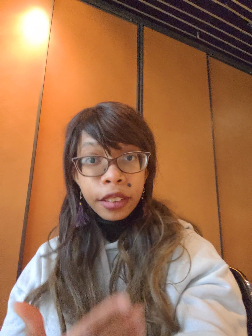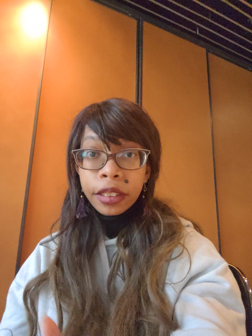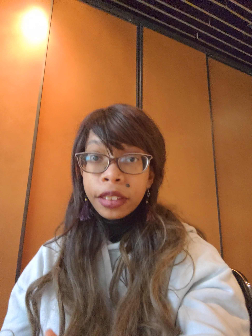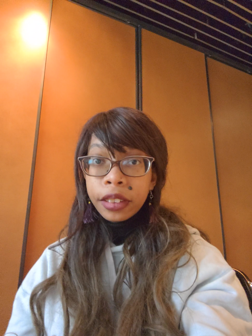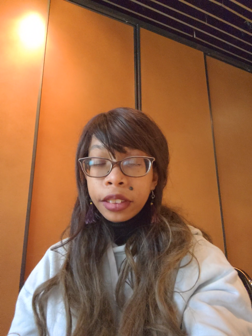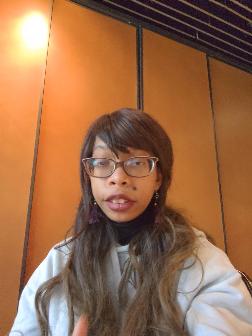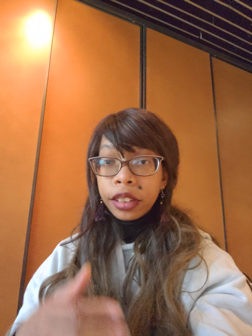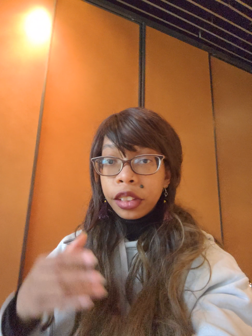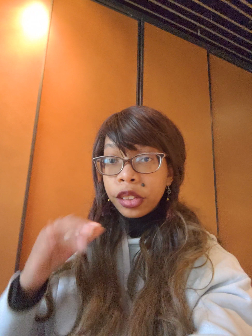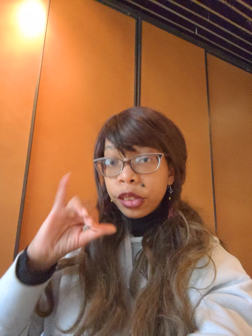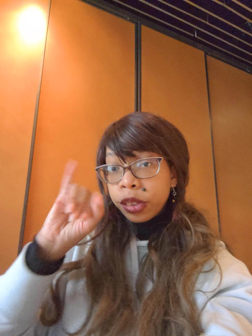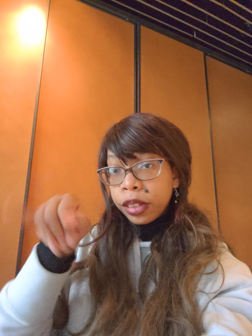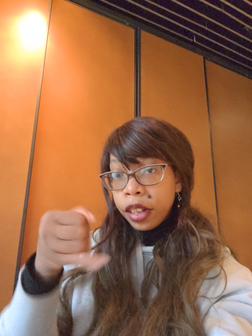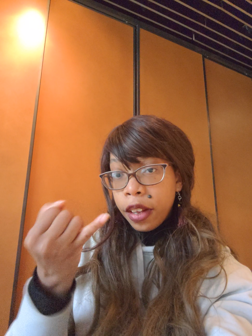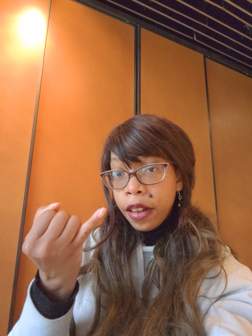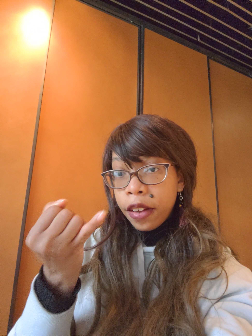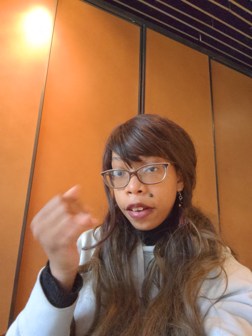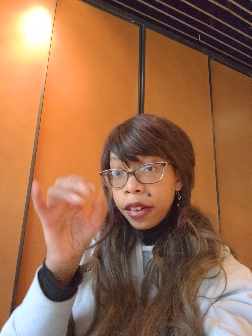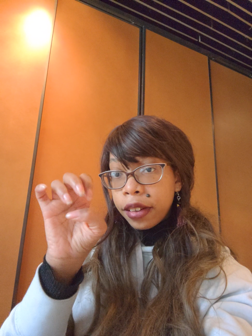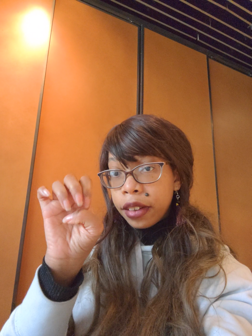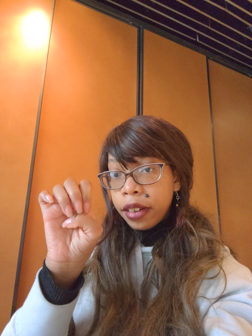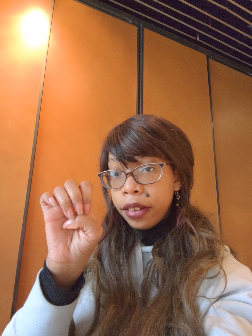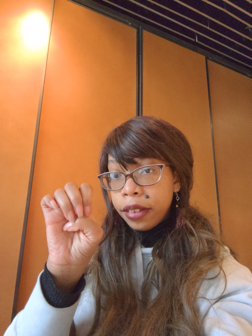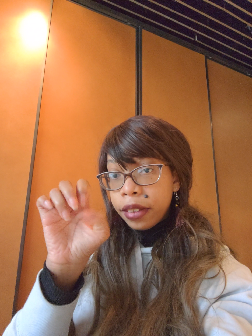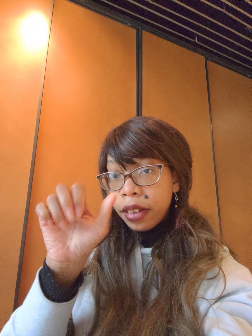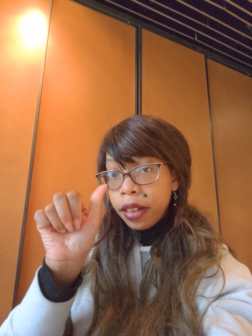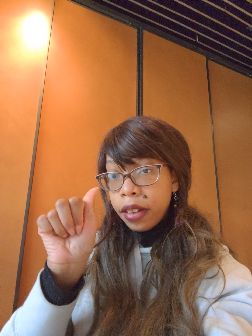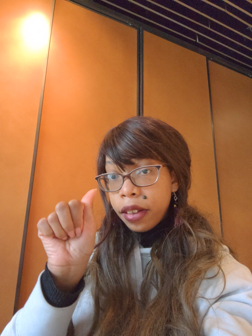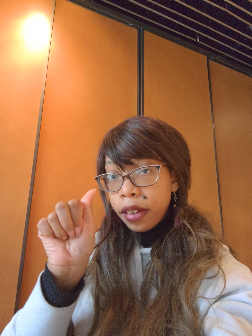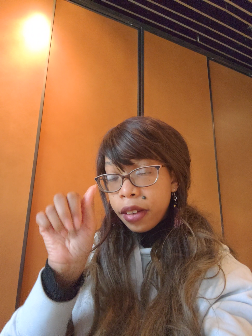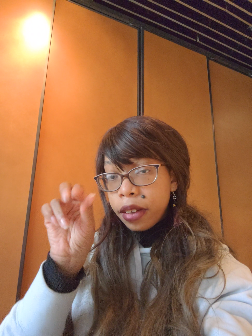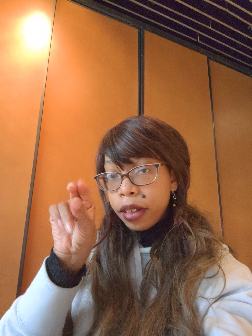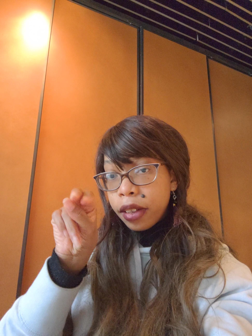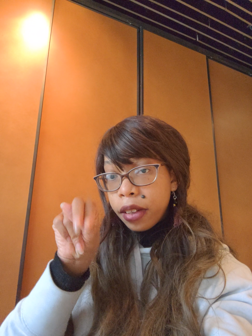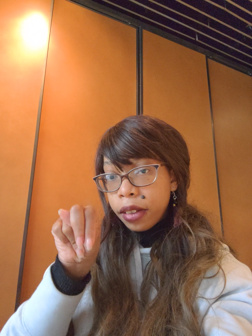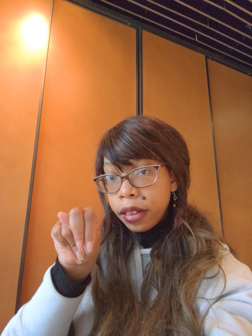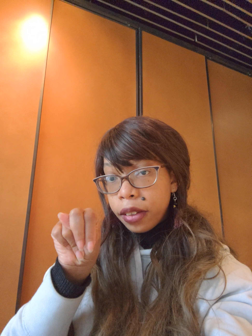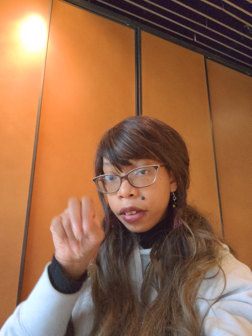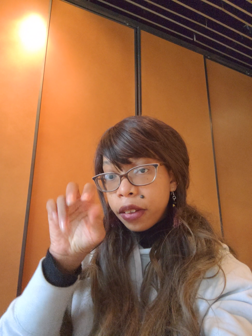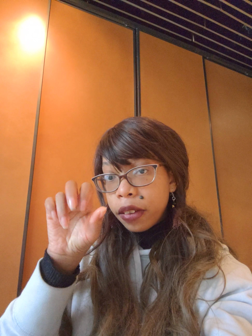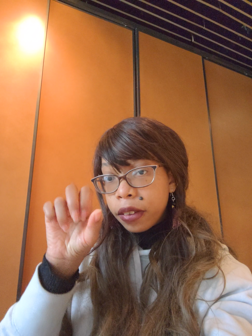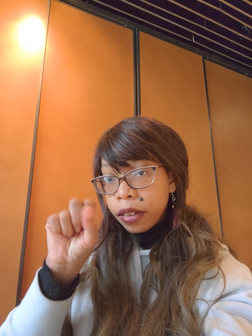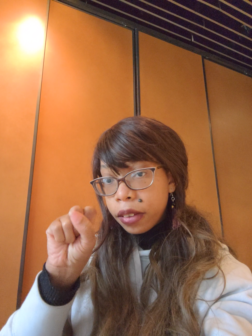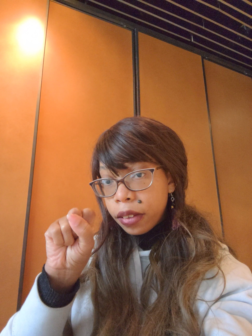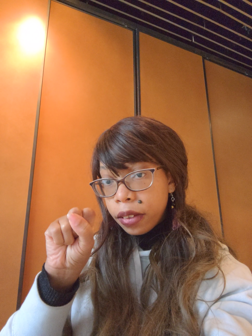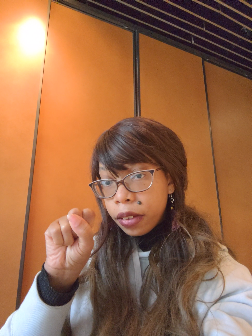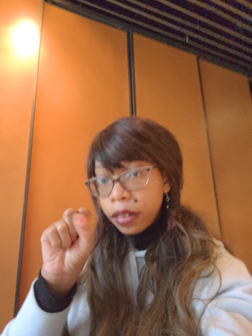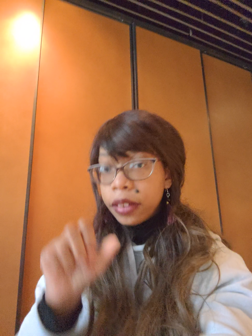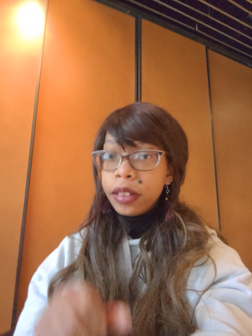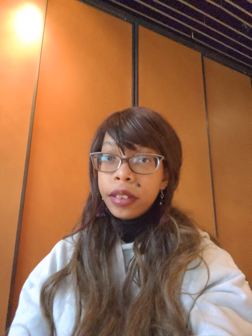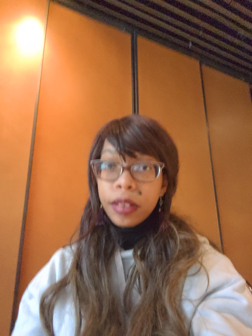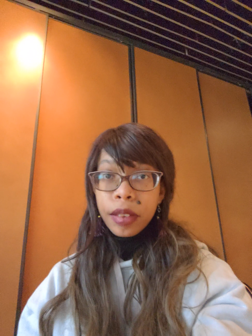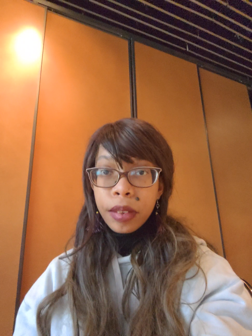jeans